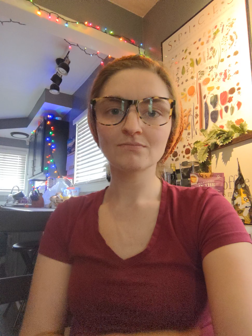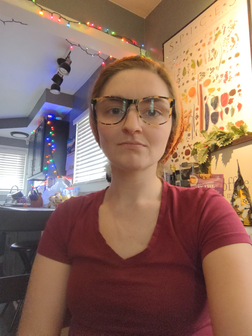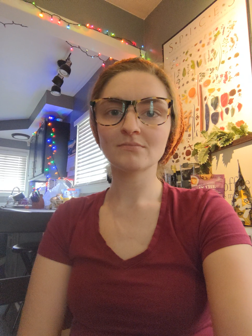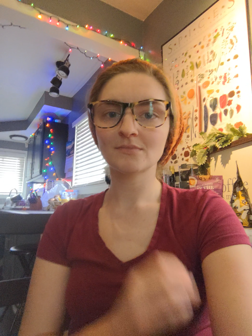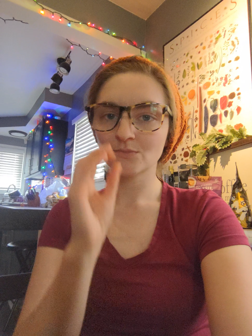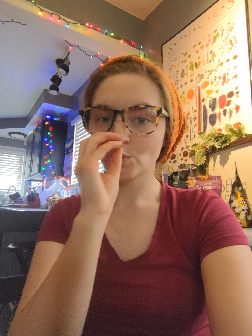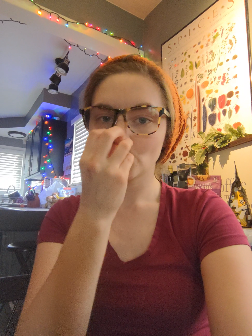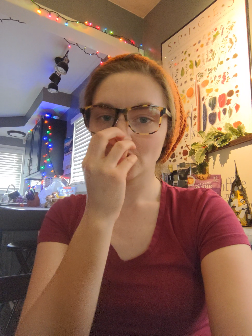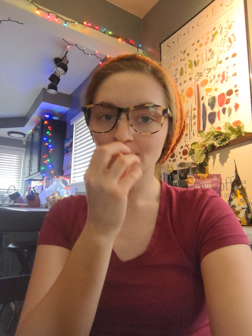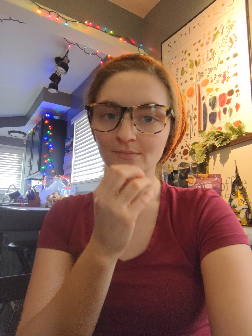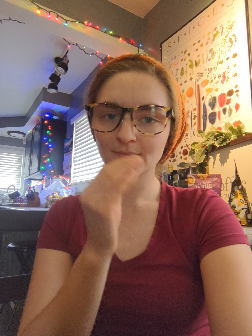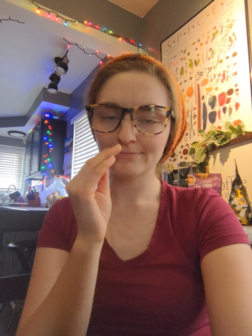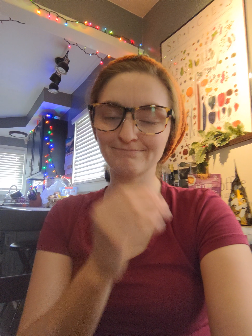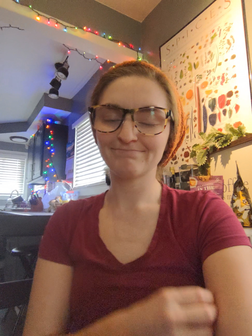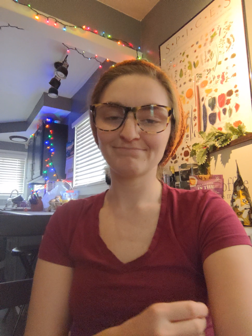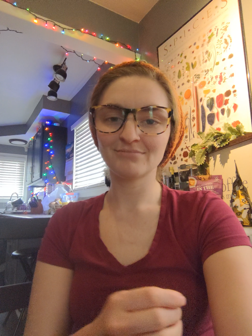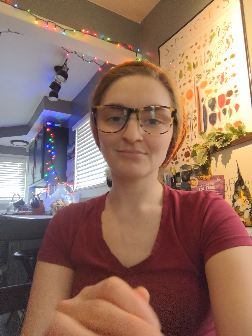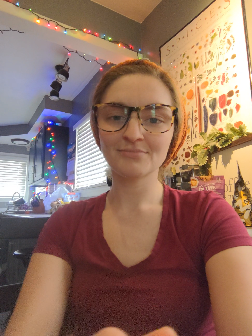flower